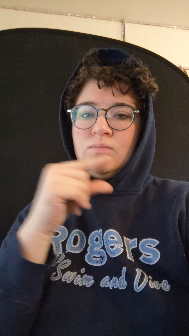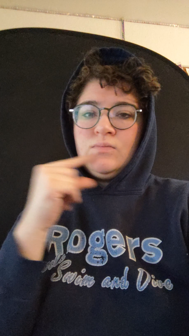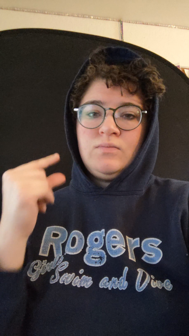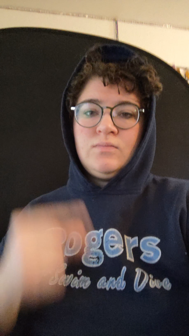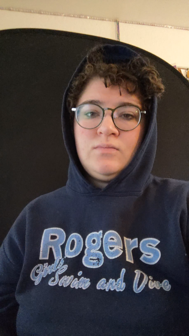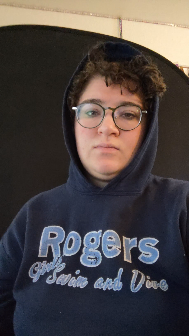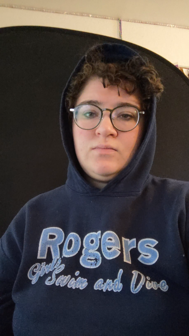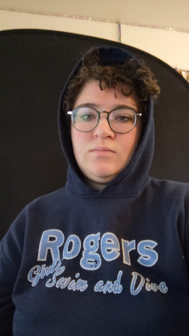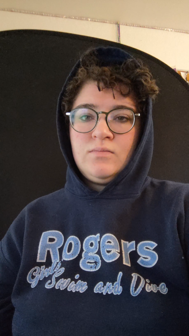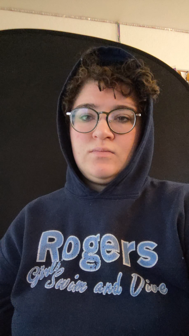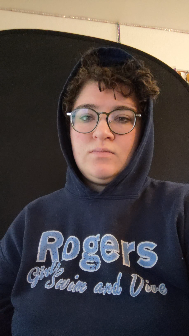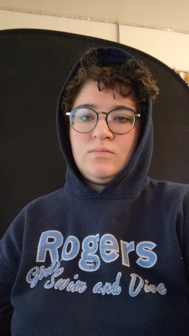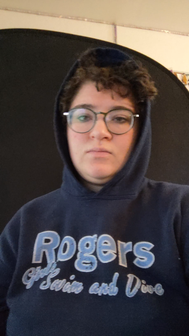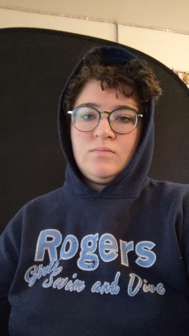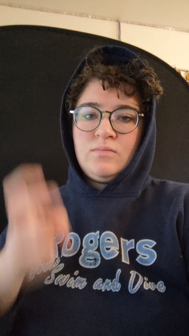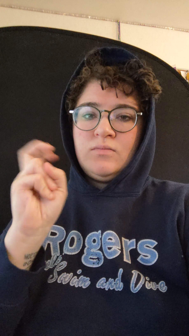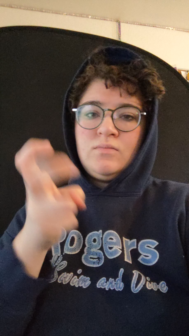hard